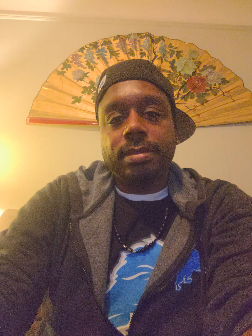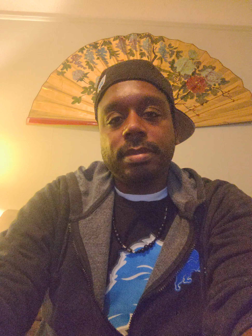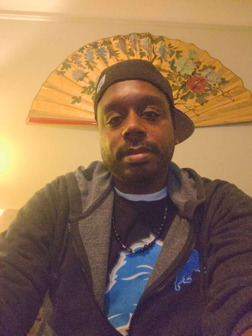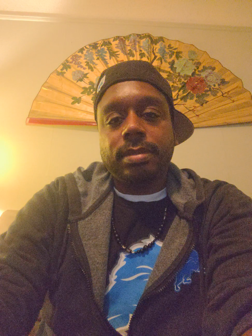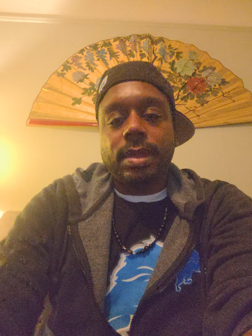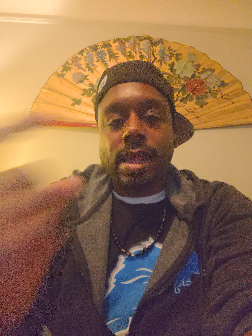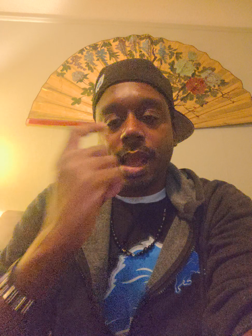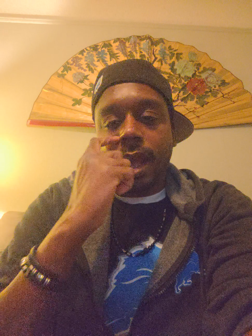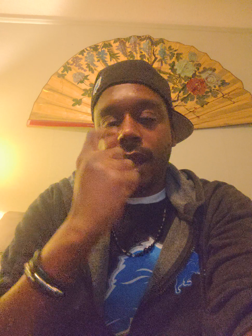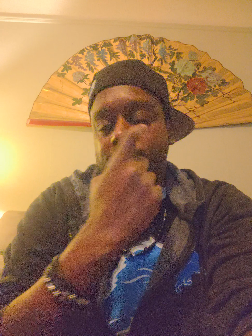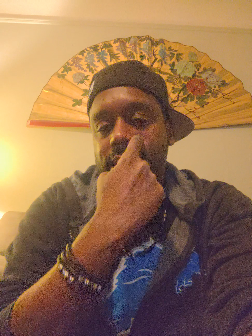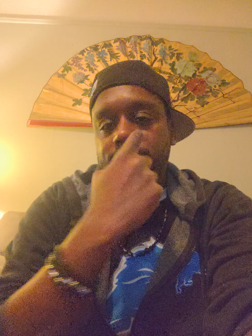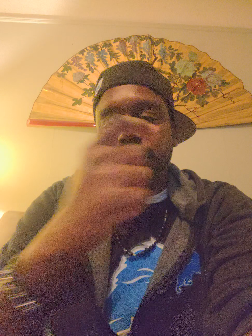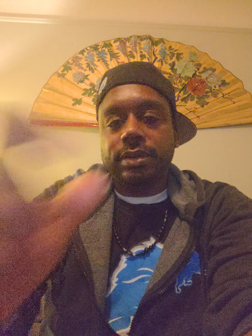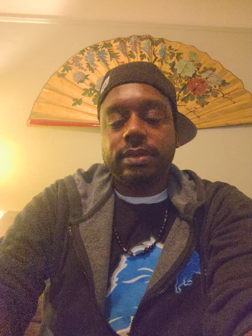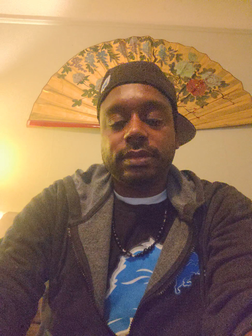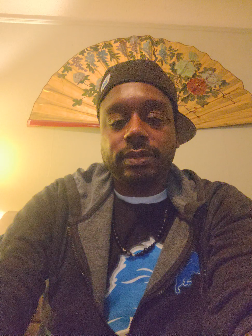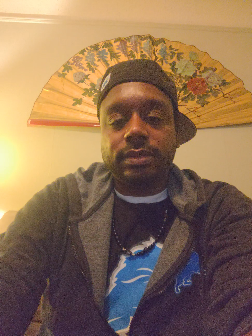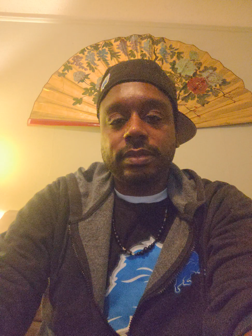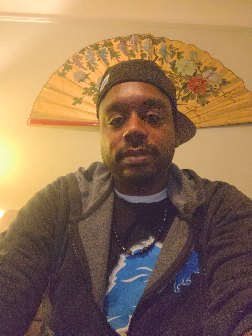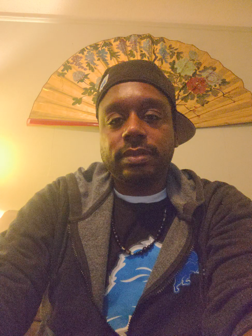eye